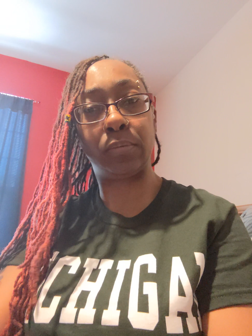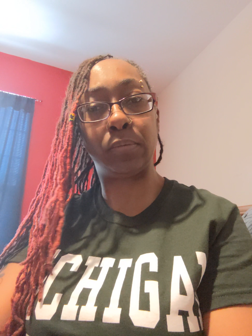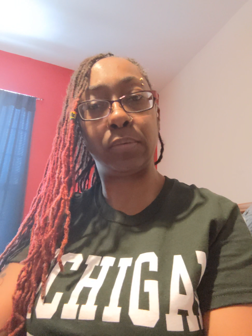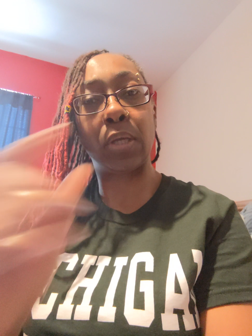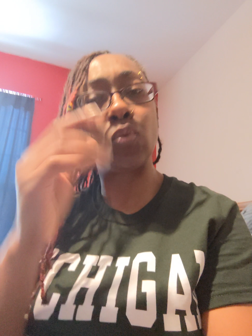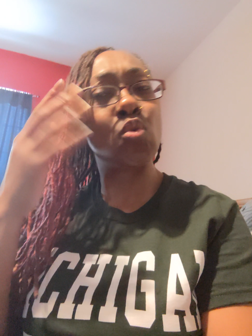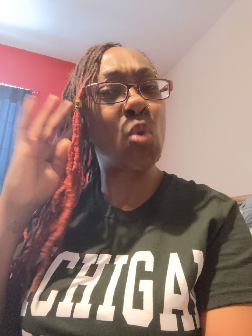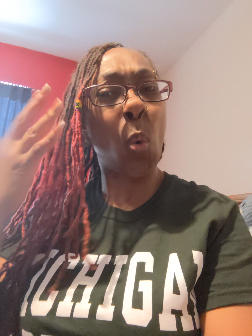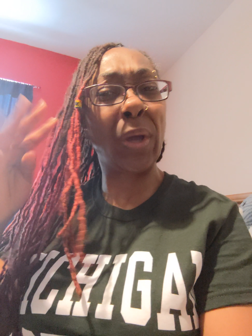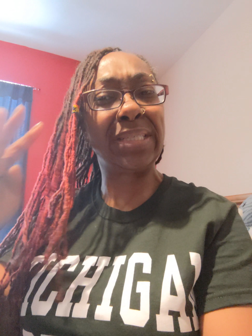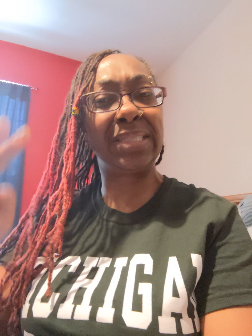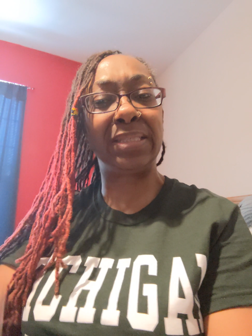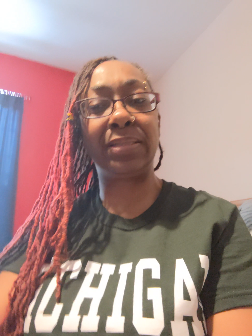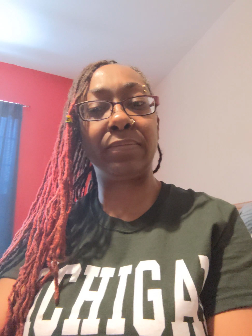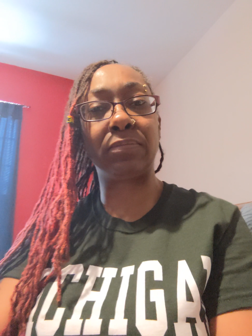noisy